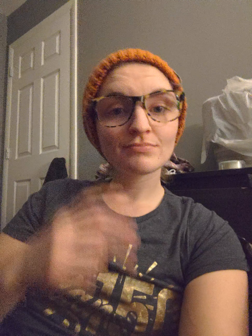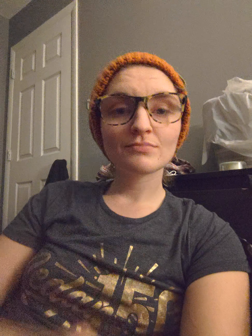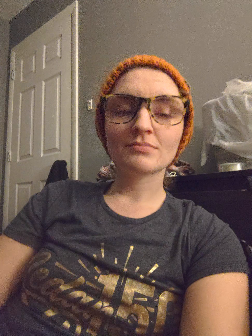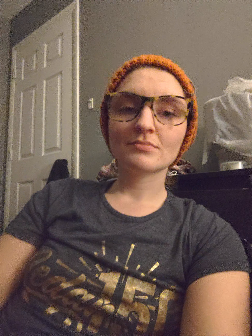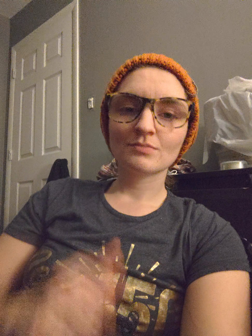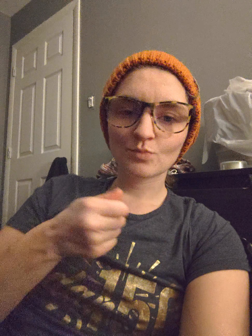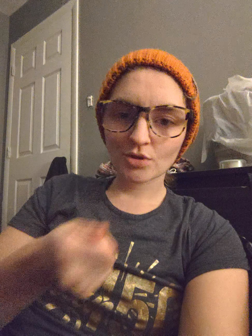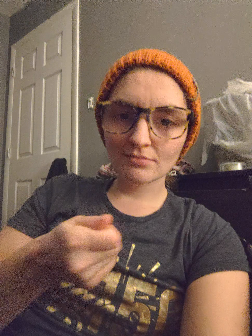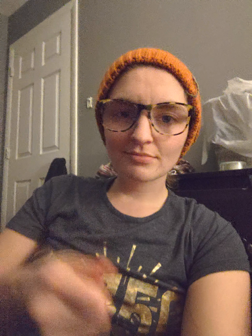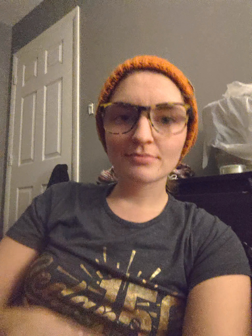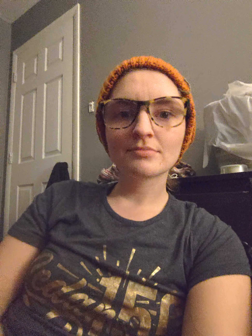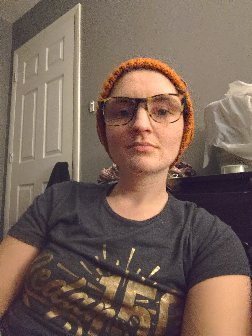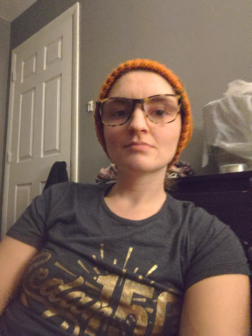vacuum